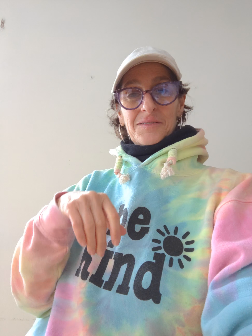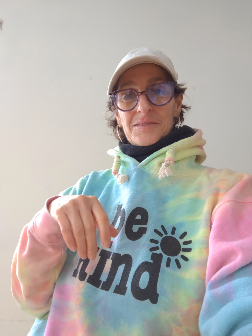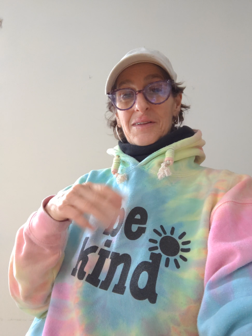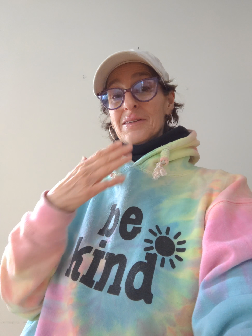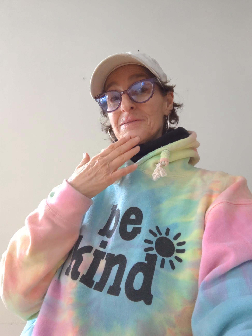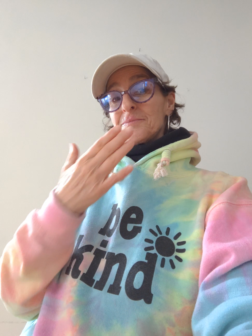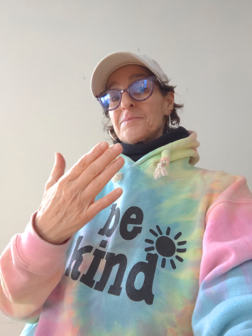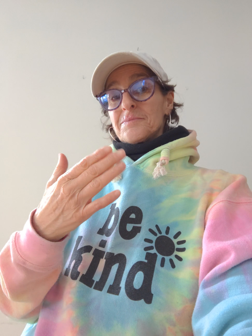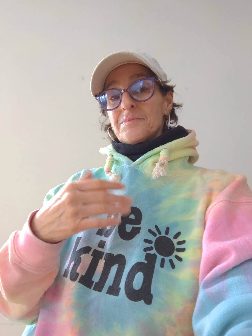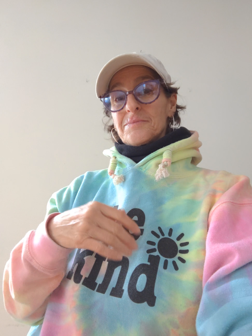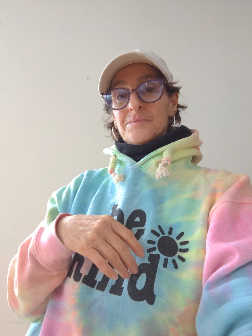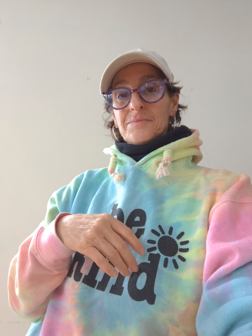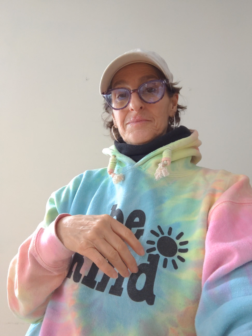thank you